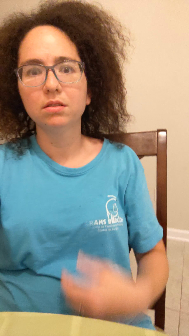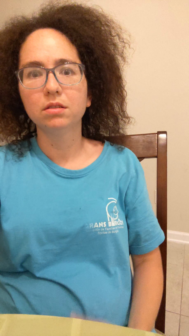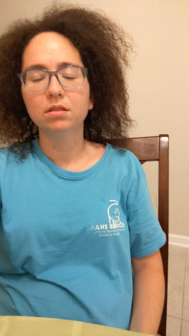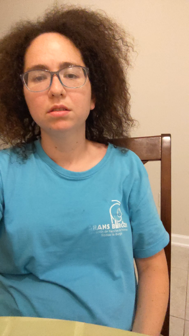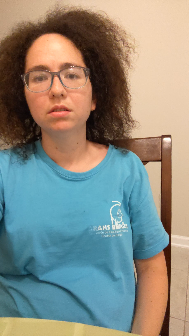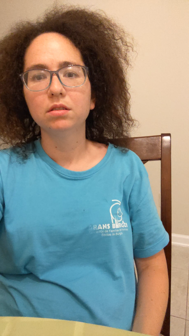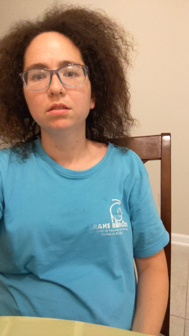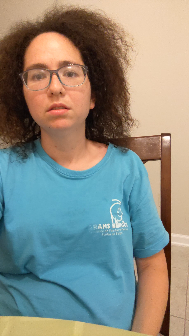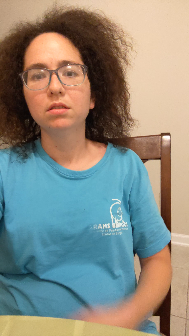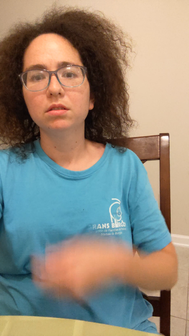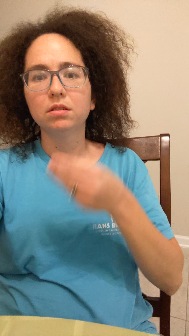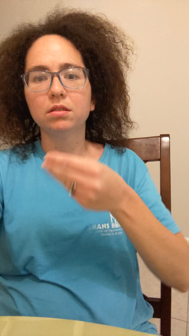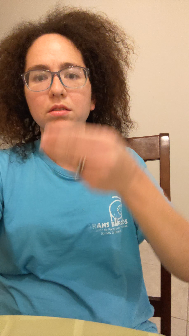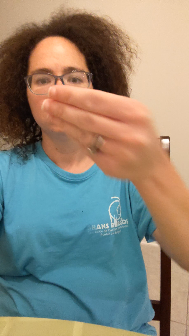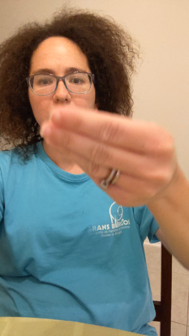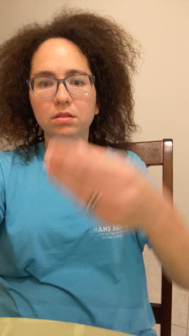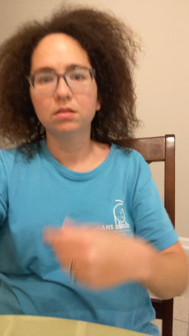buy